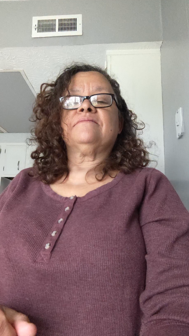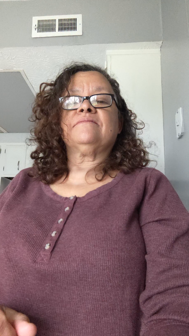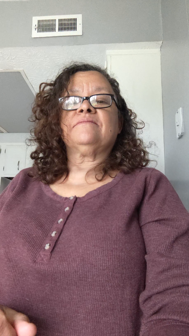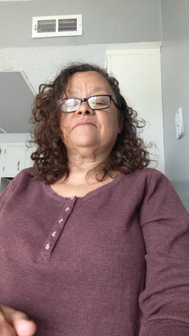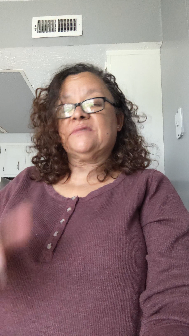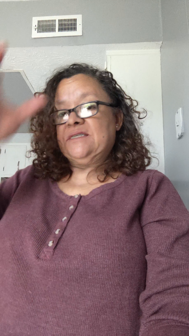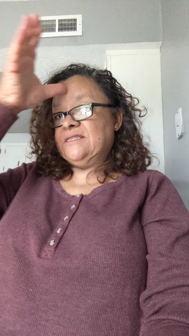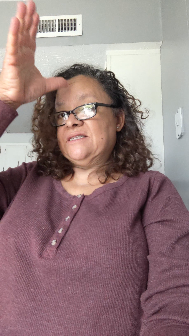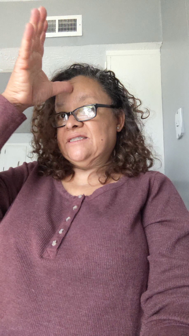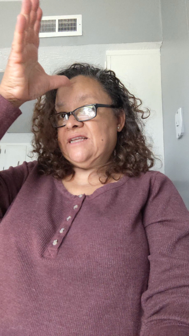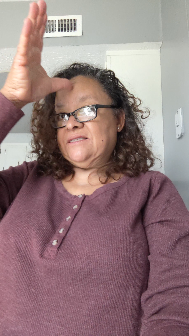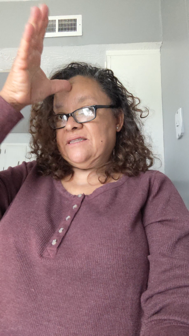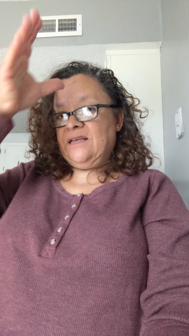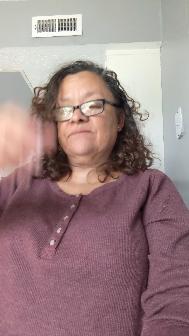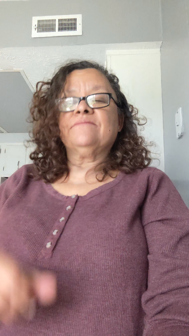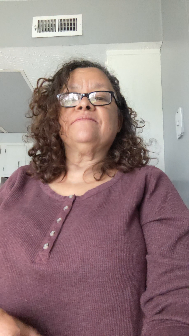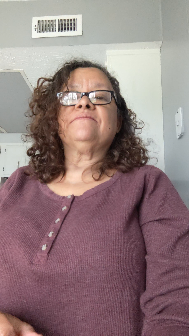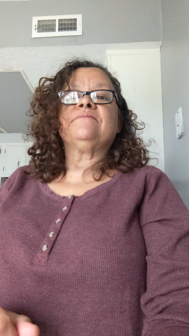daddy